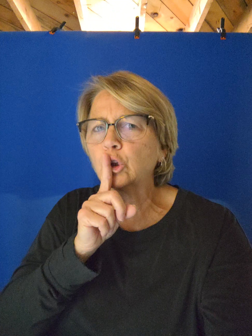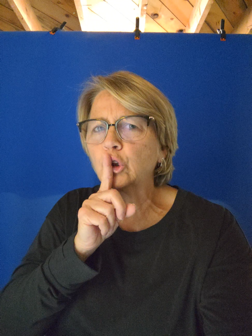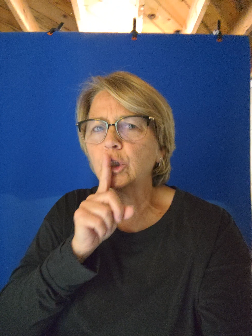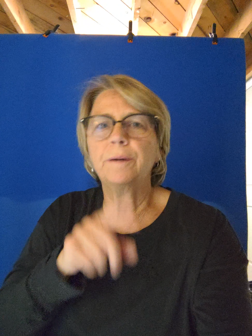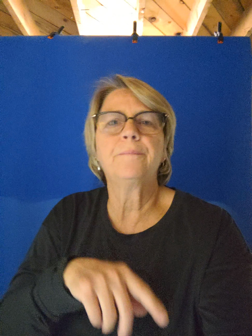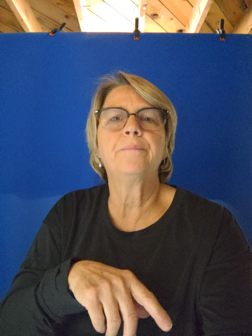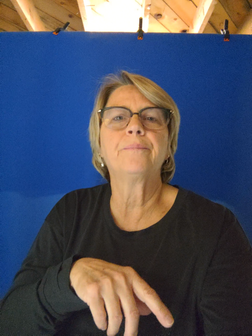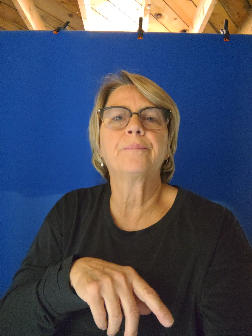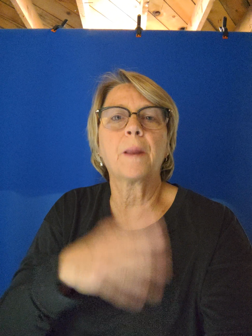shhh